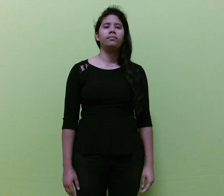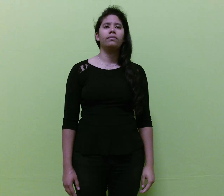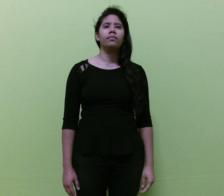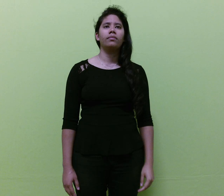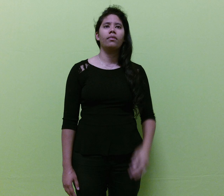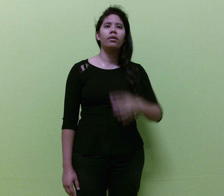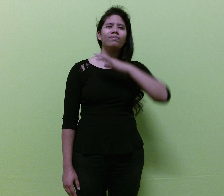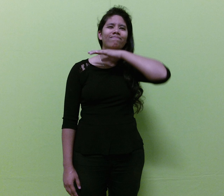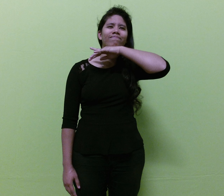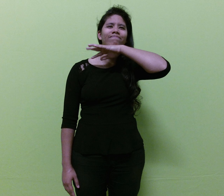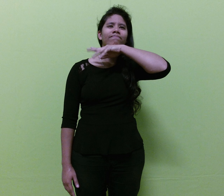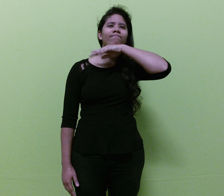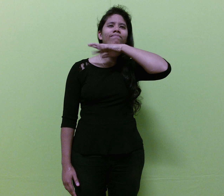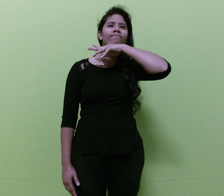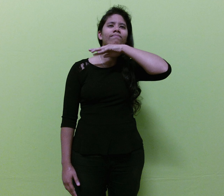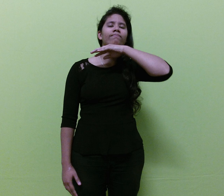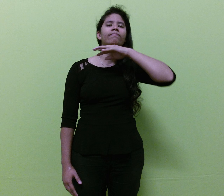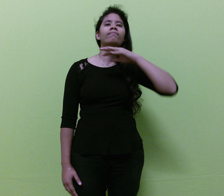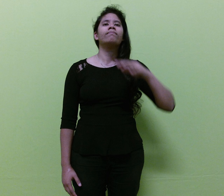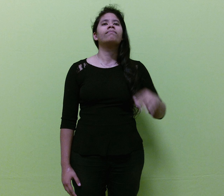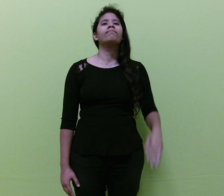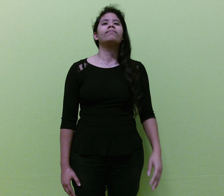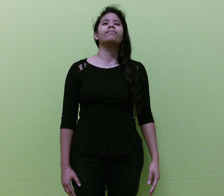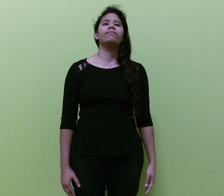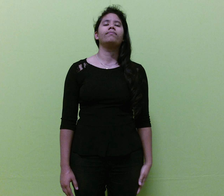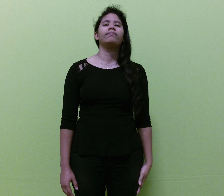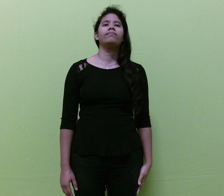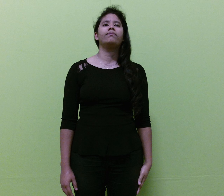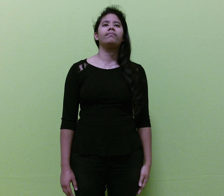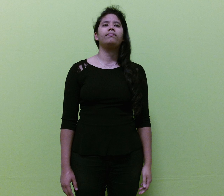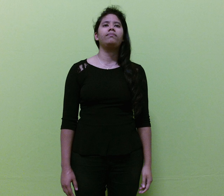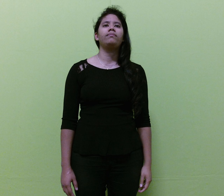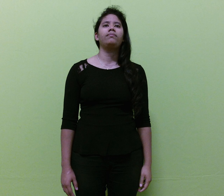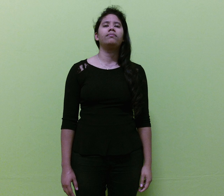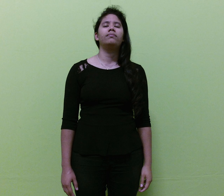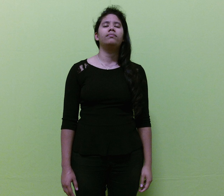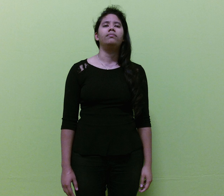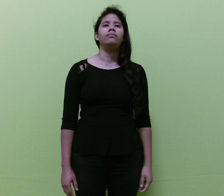ruim